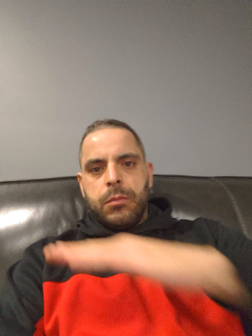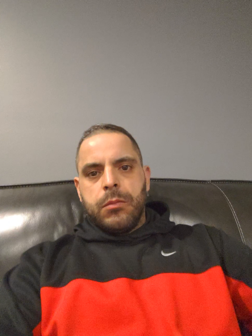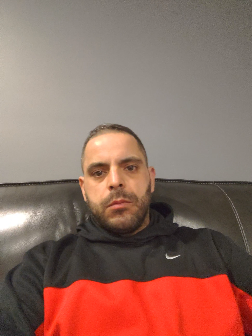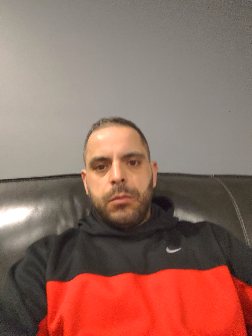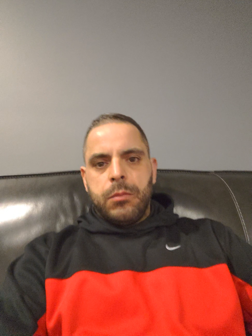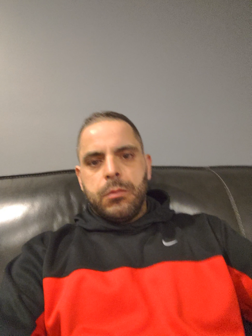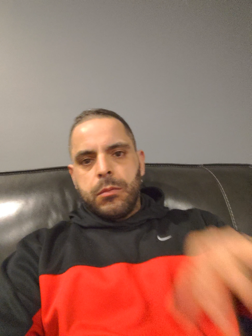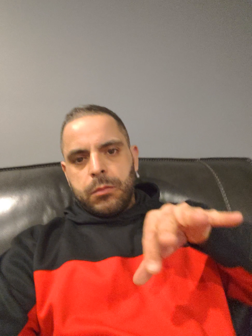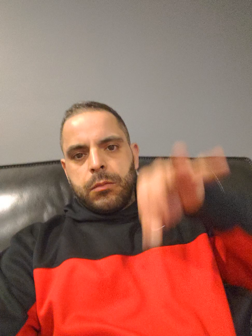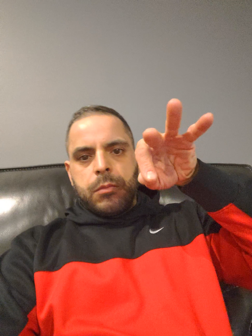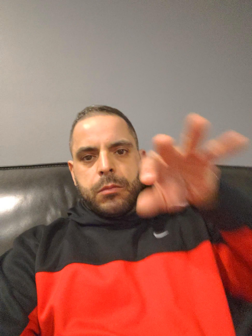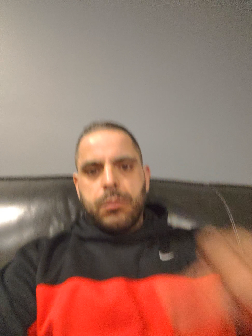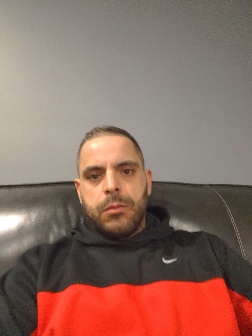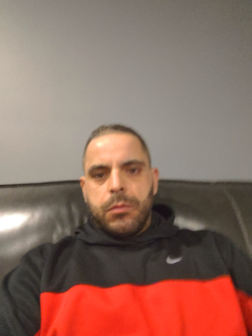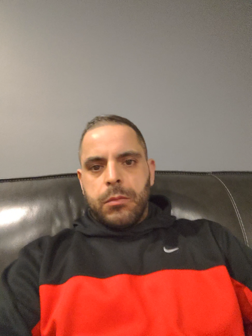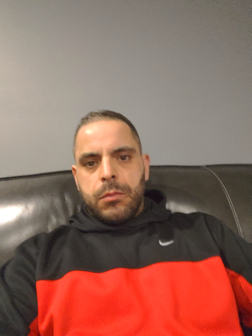find